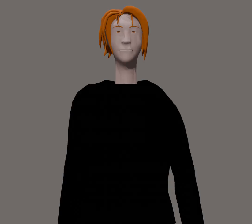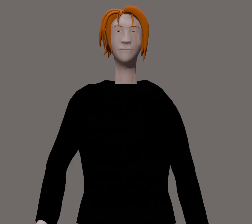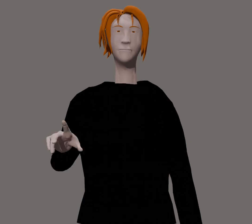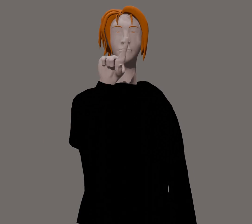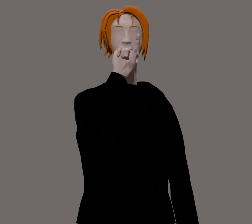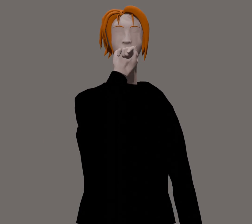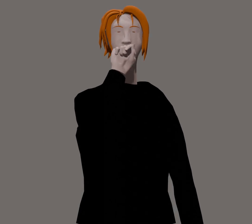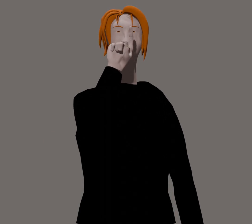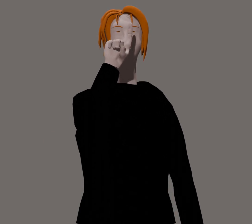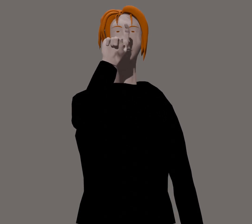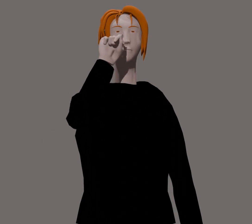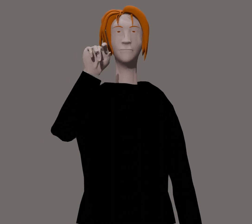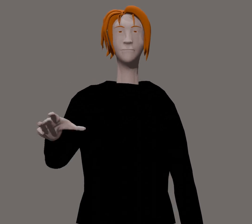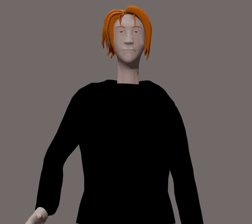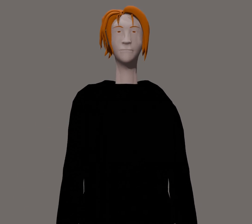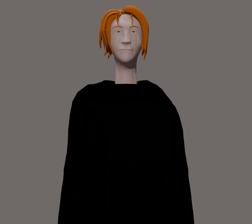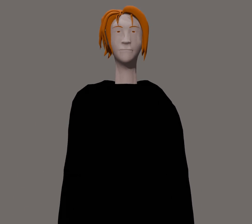Cluck